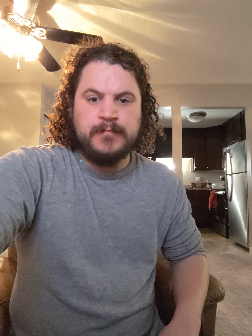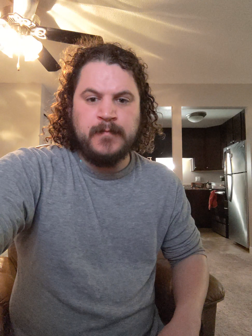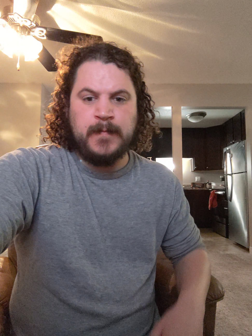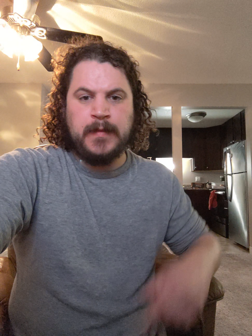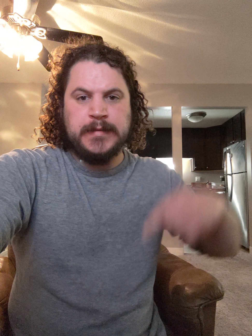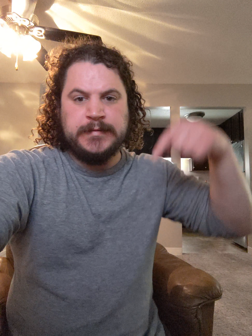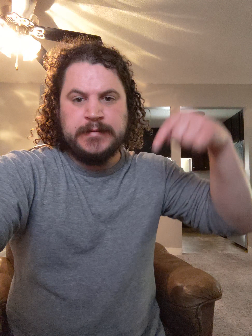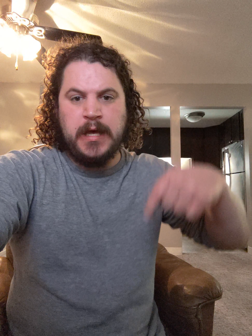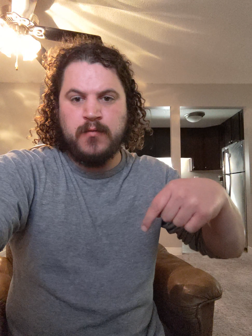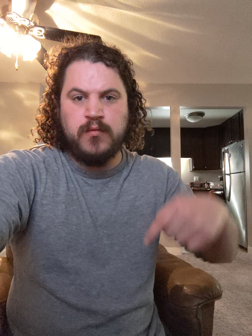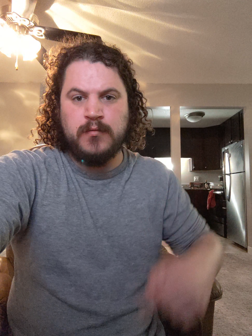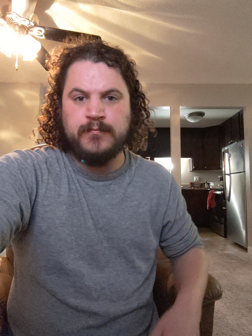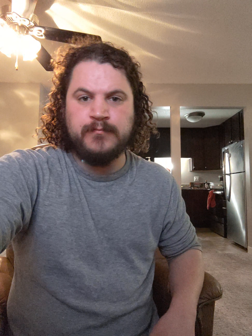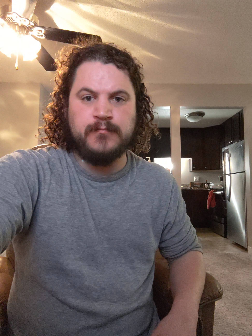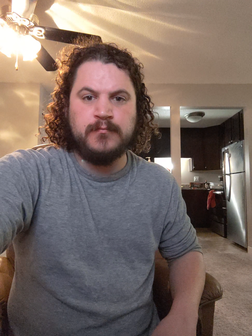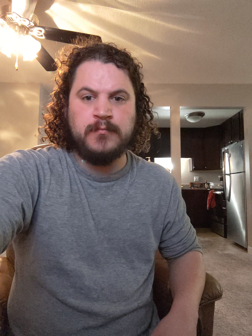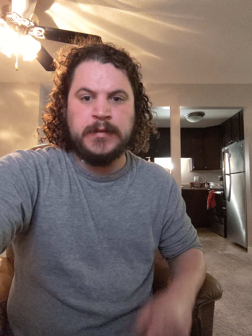down